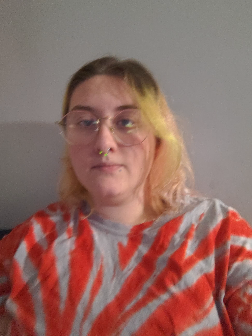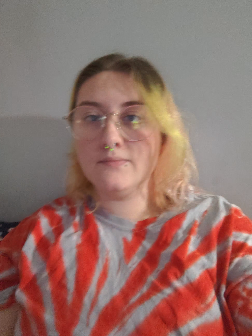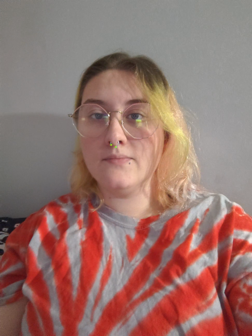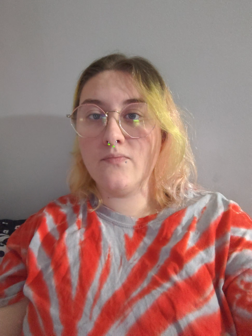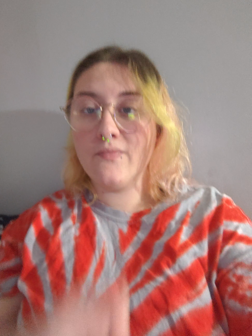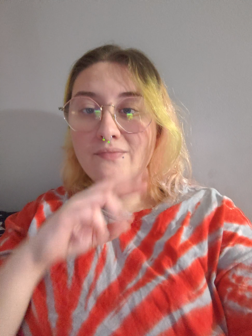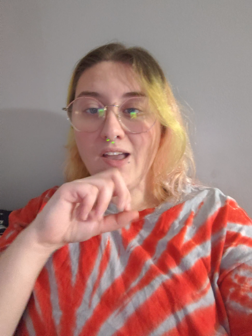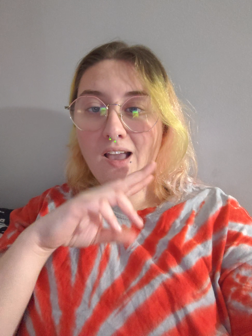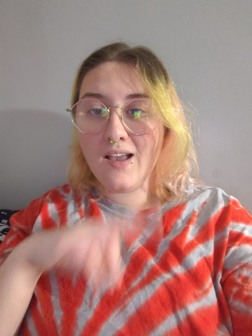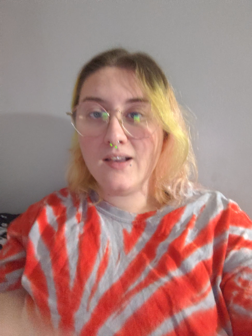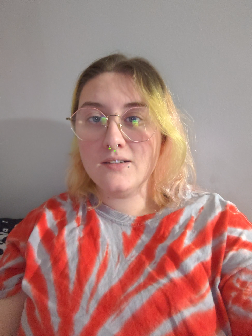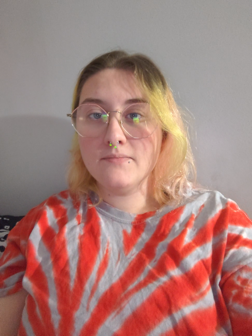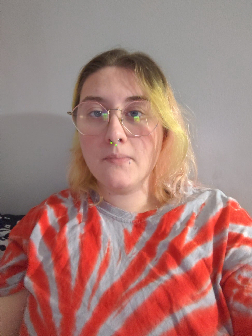frog